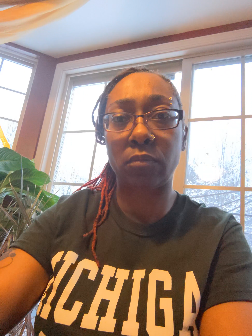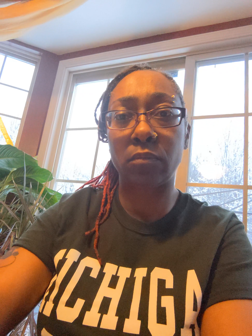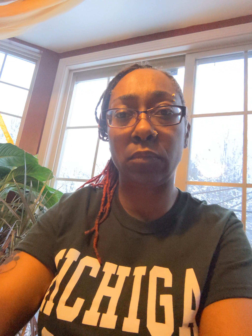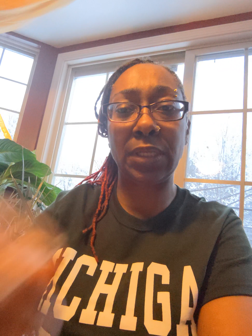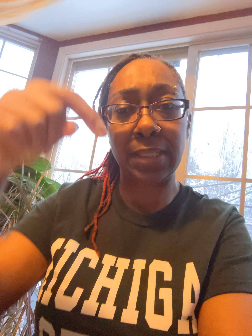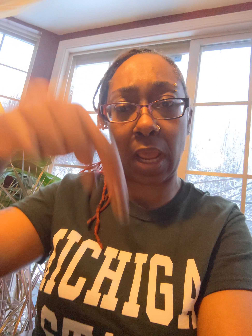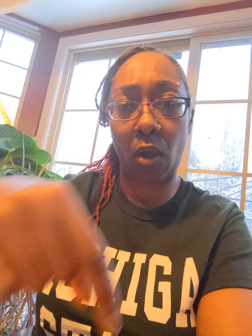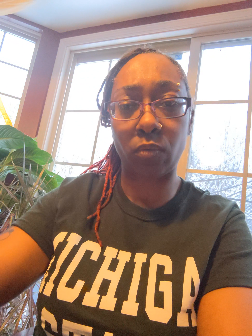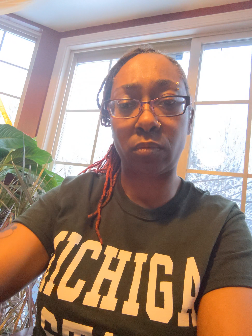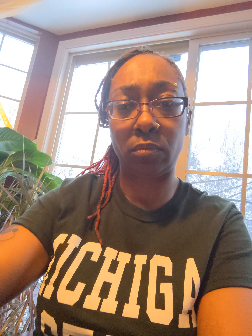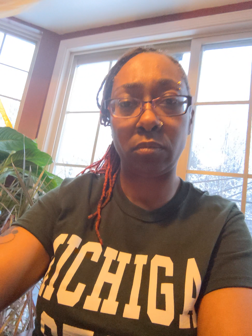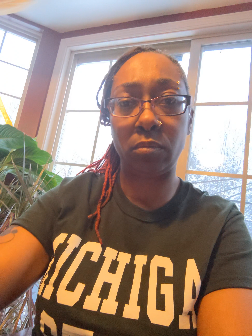down